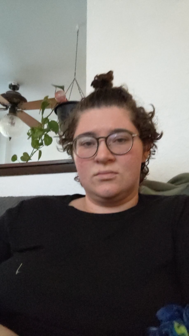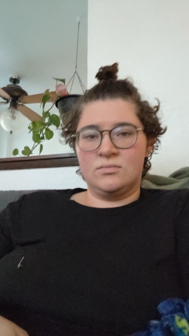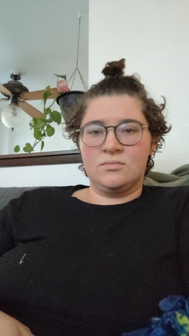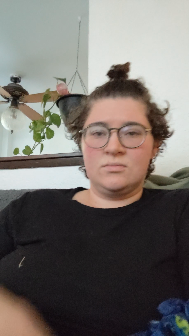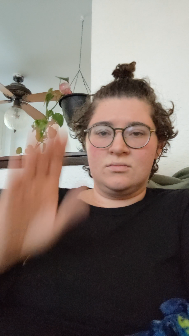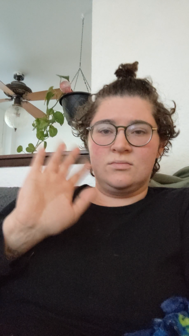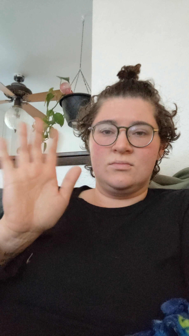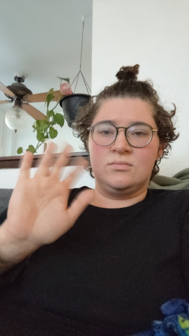hi